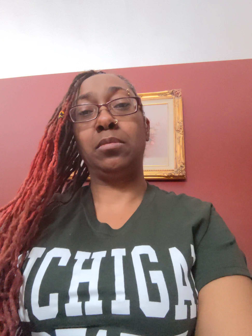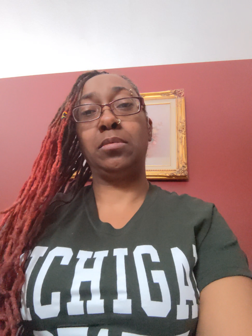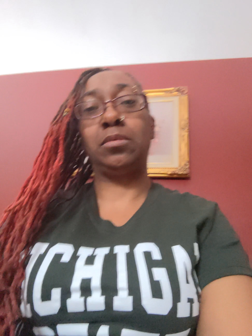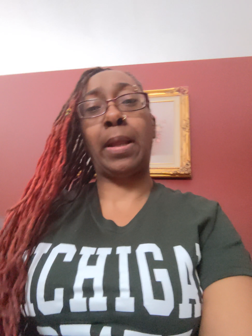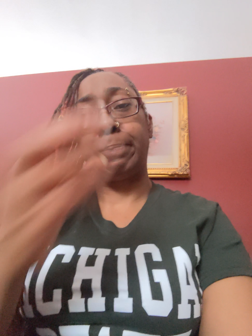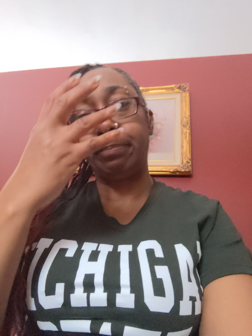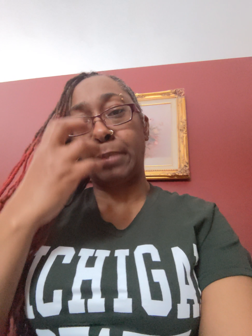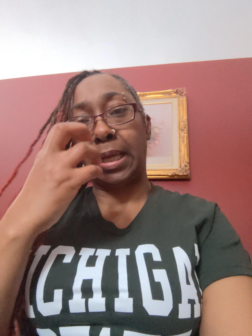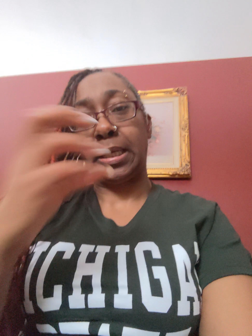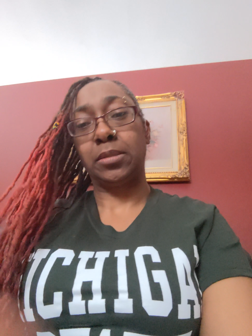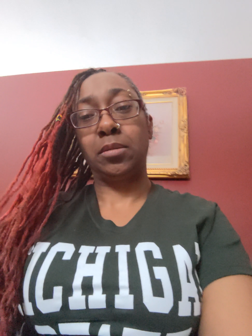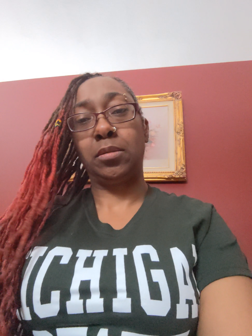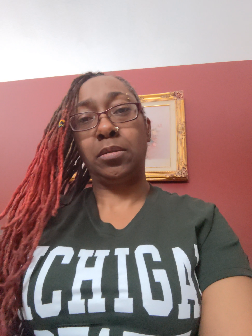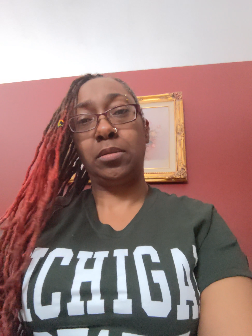mad